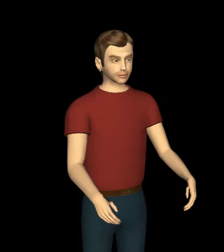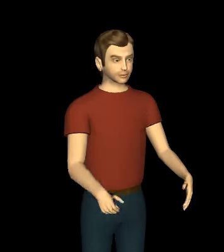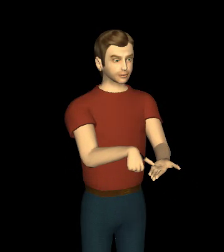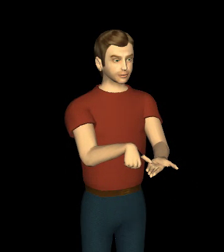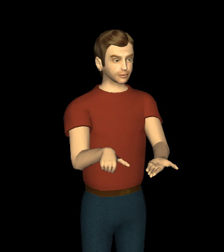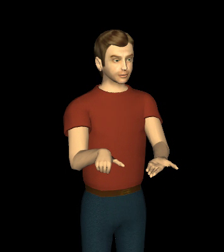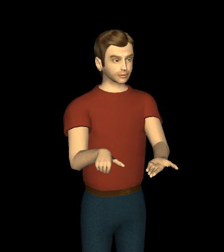يدفع